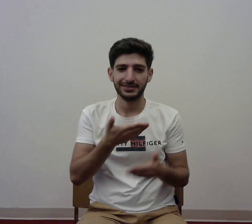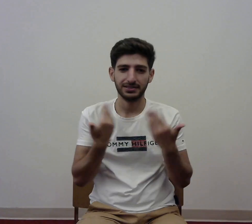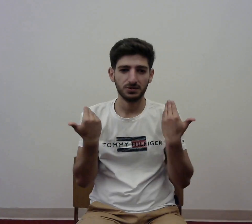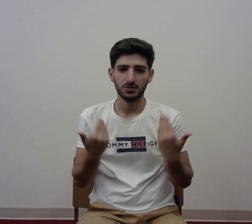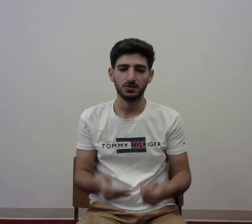yox